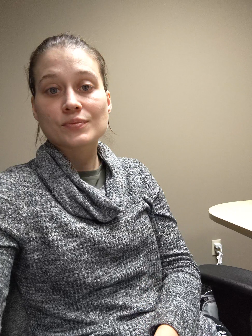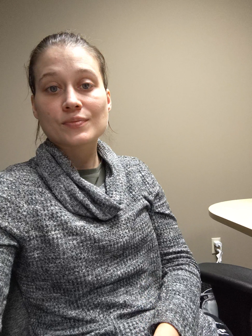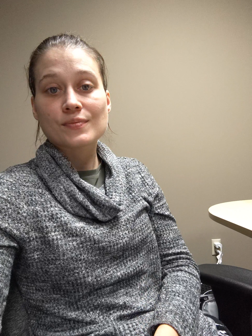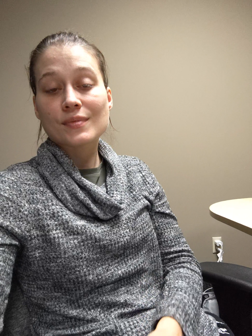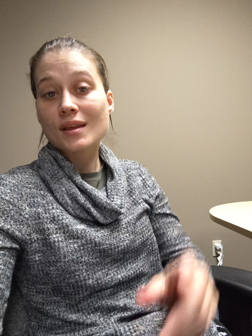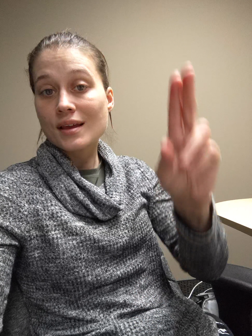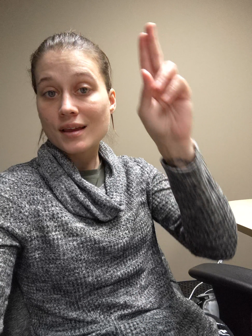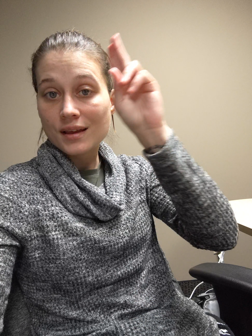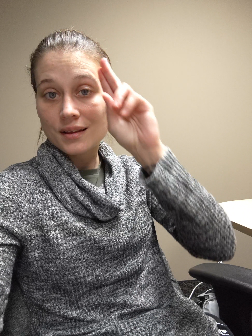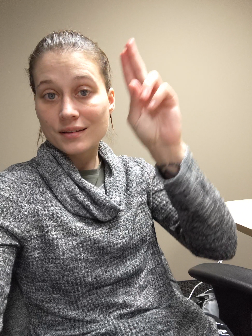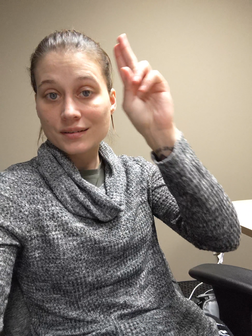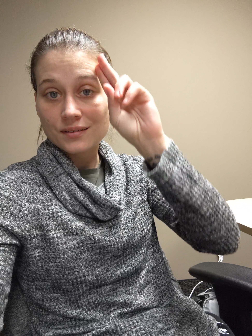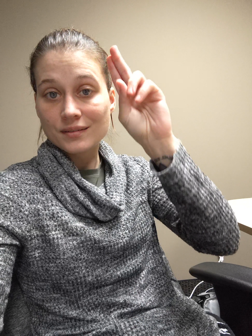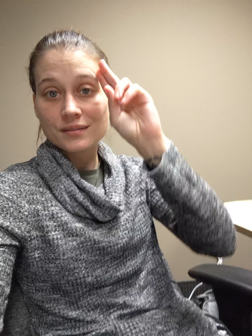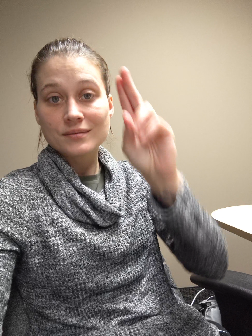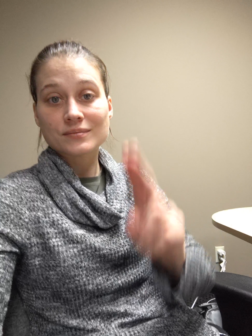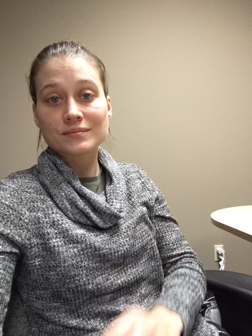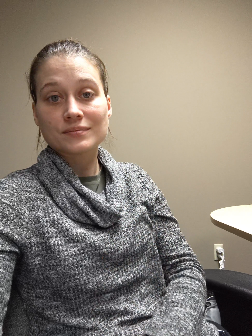uncle